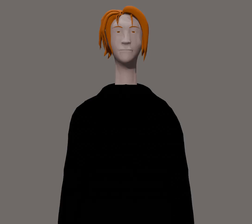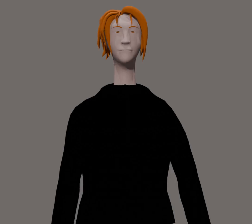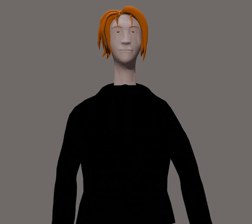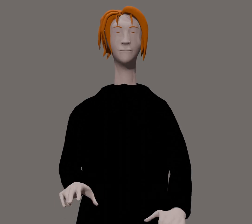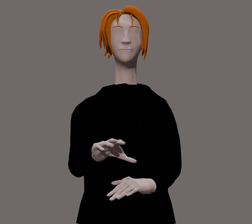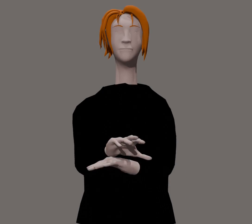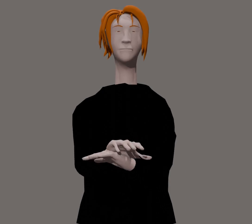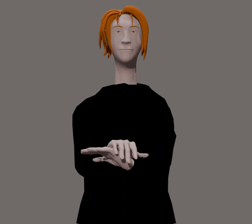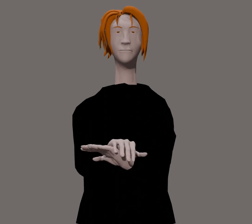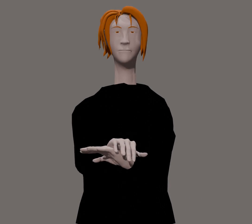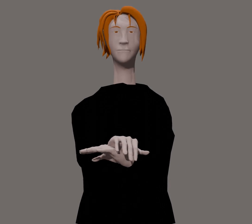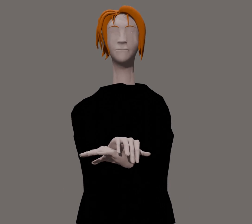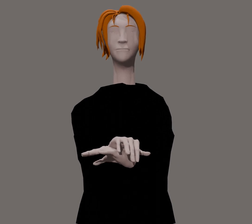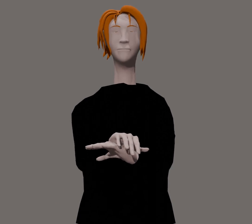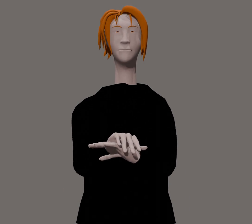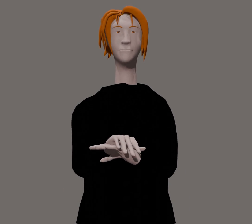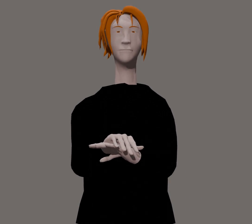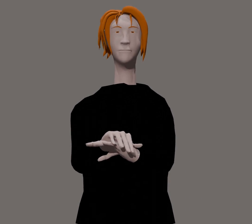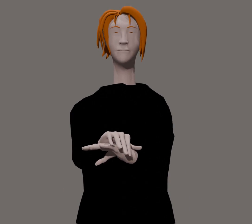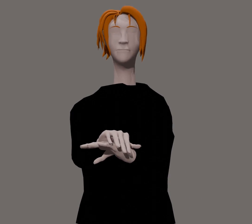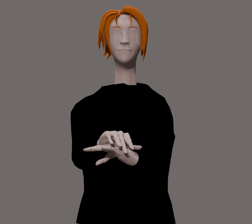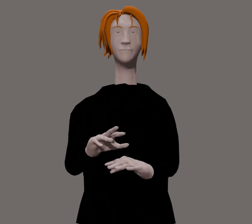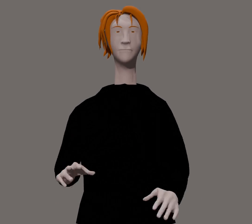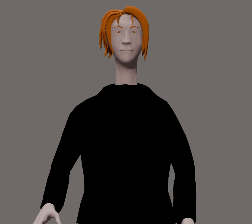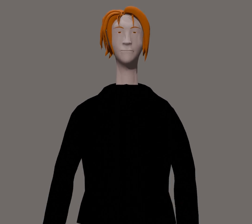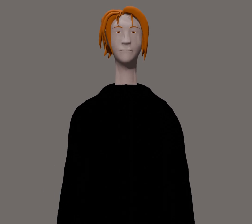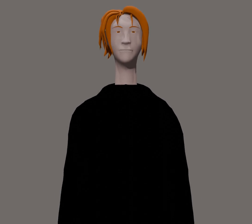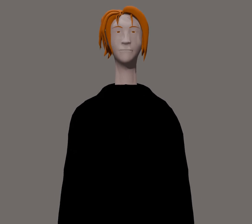Britain